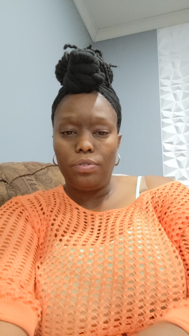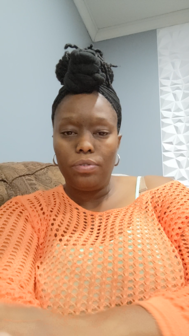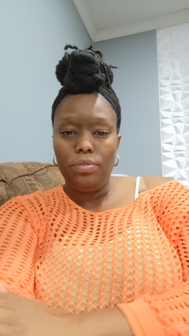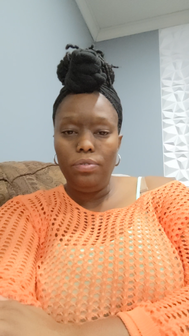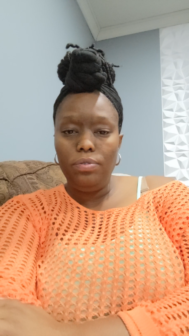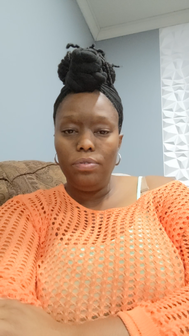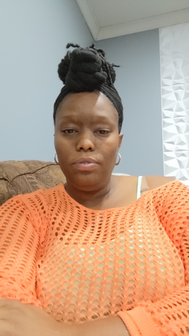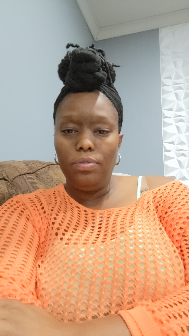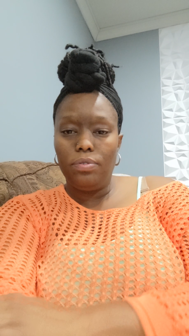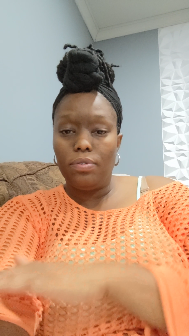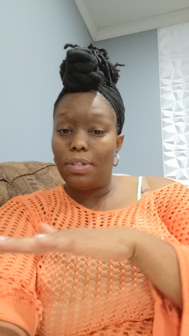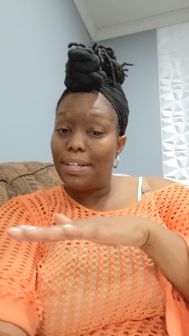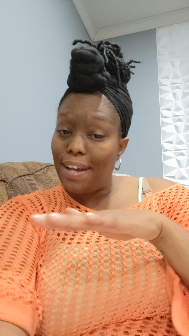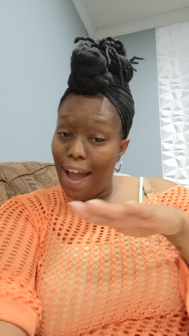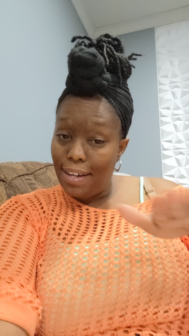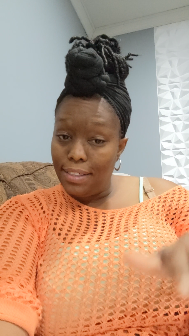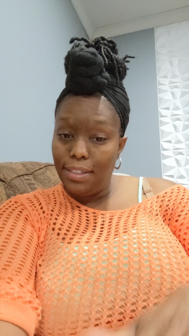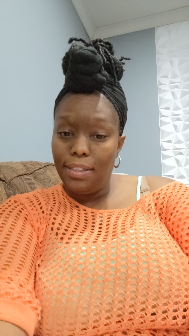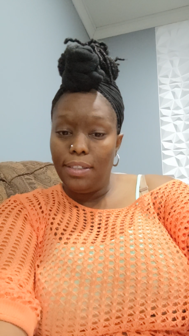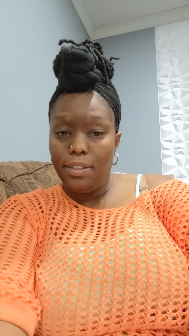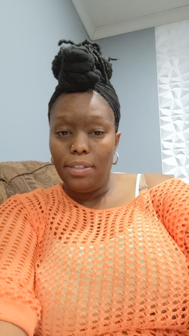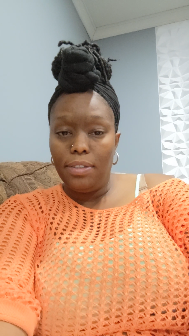nice